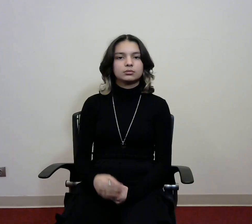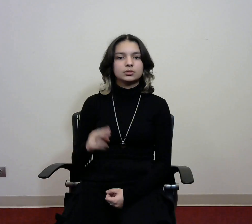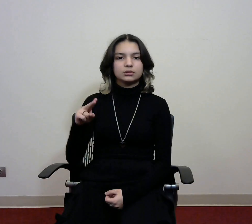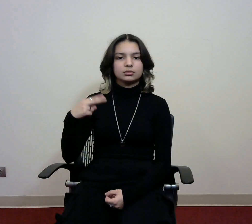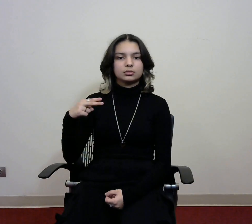D